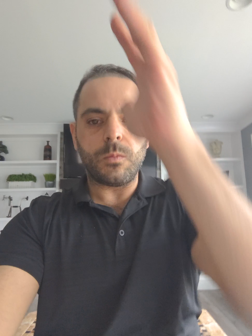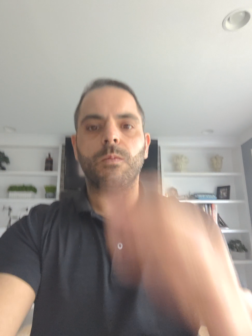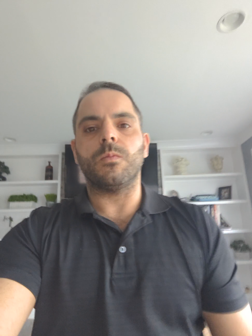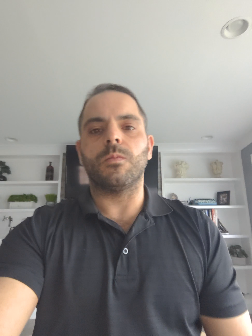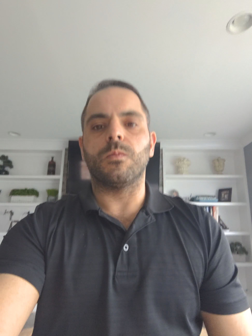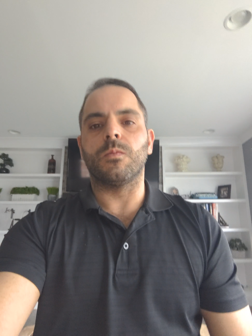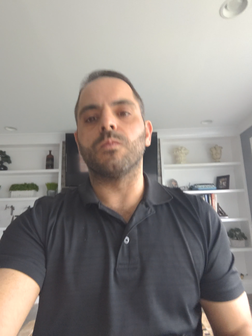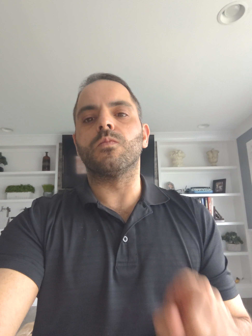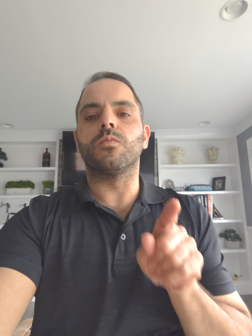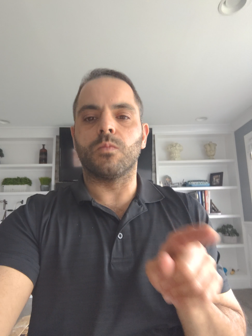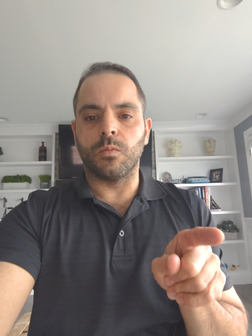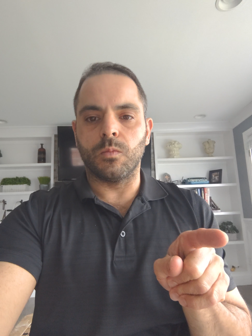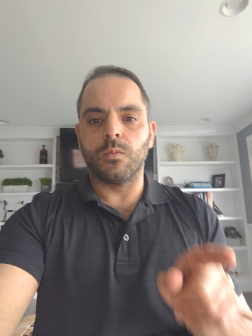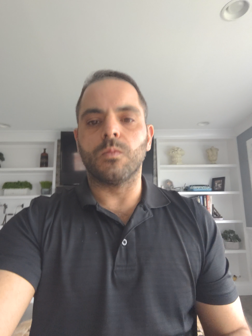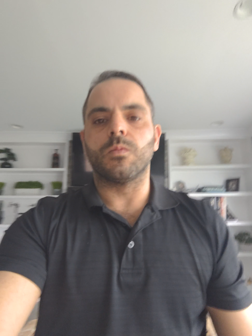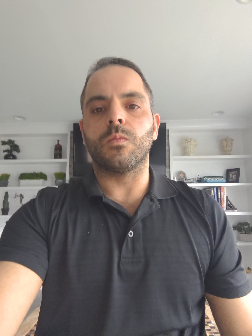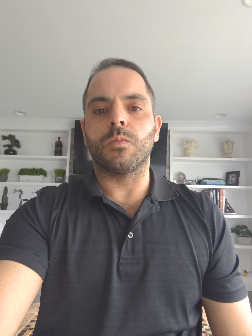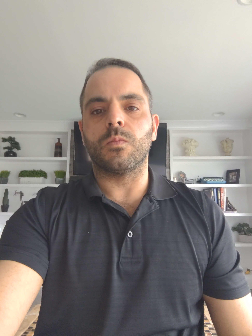he/she/it